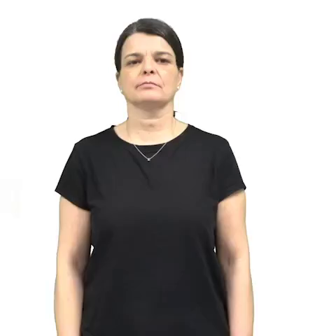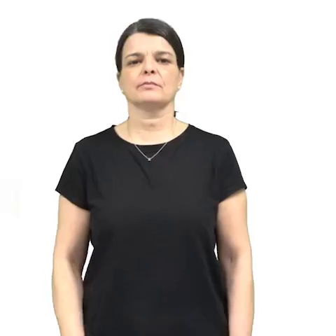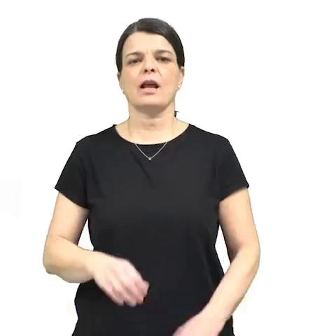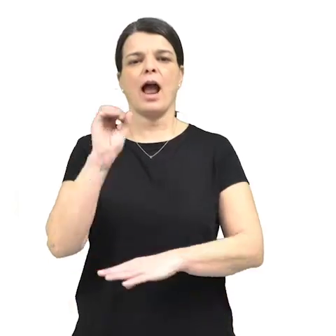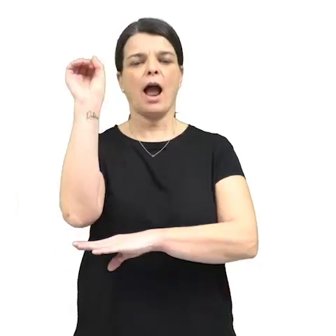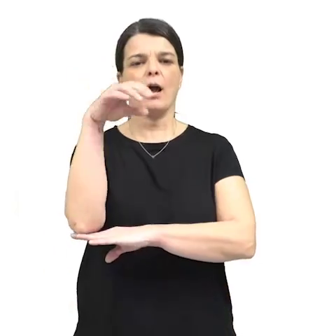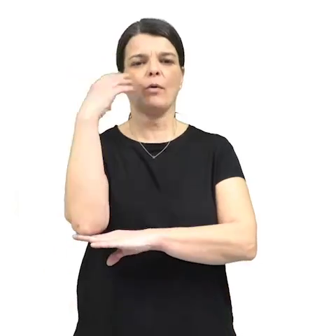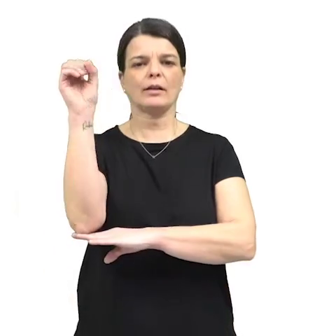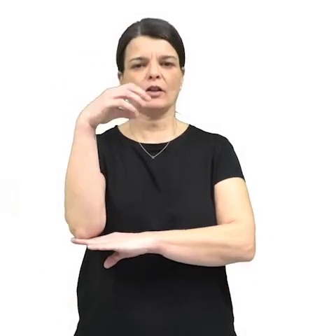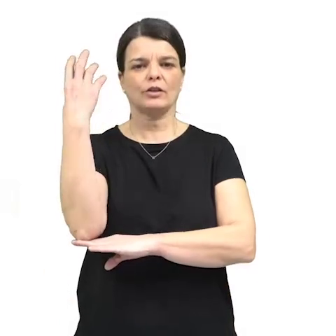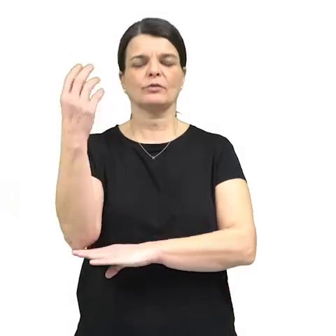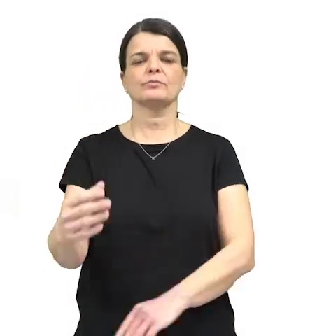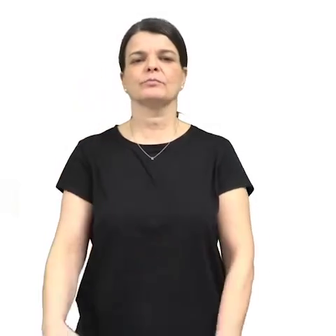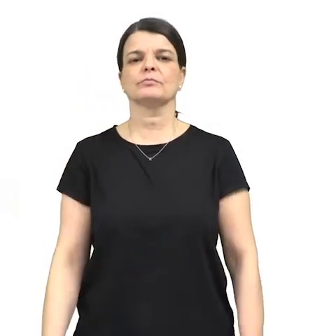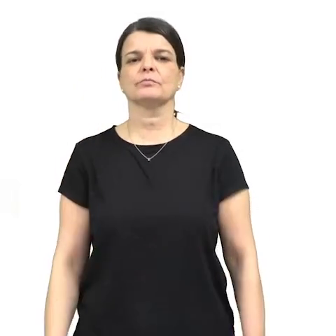ambulancia